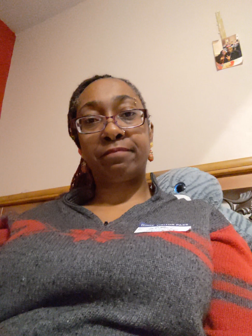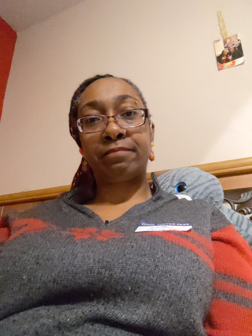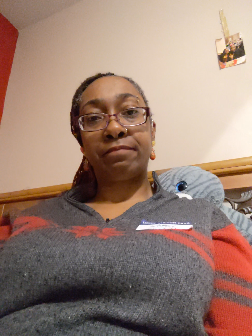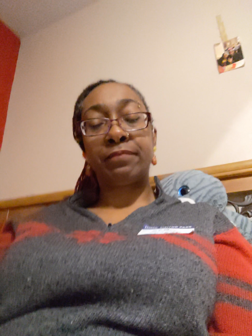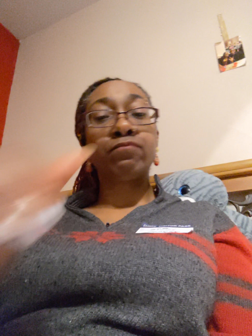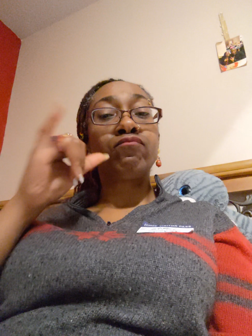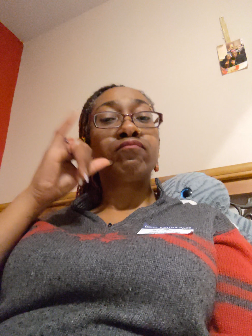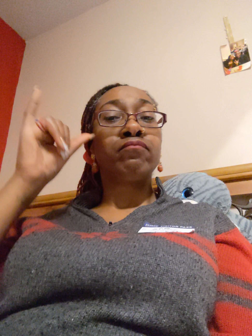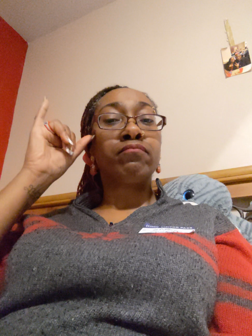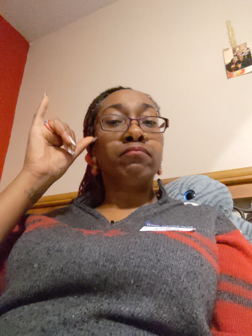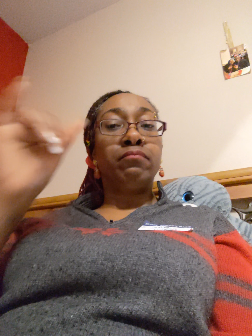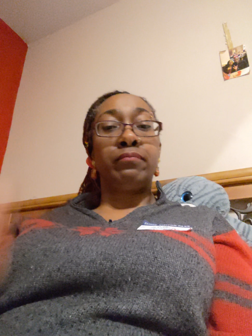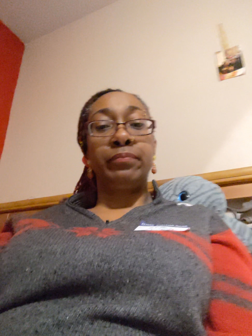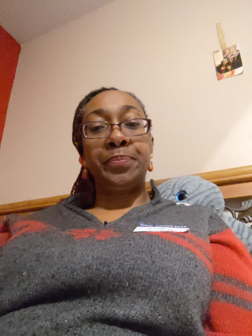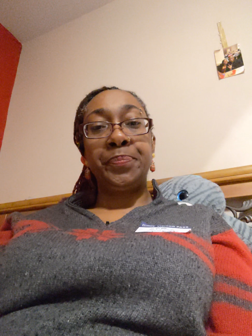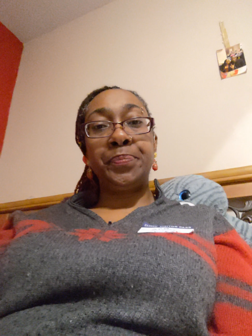yesterday